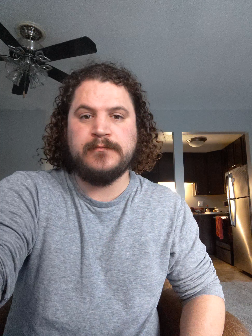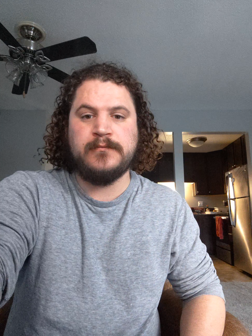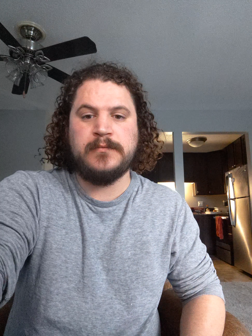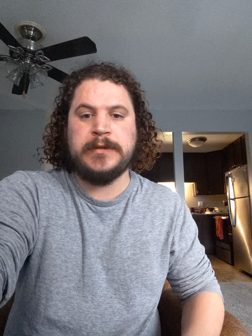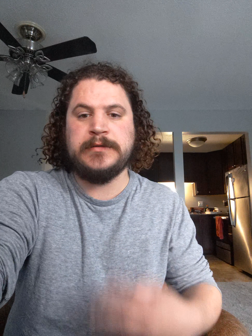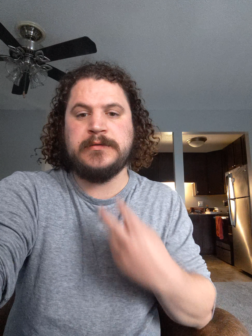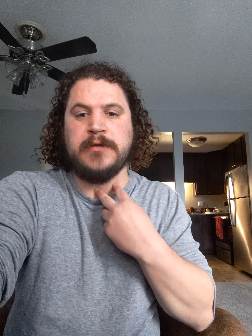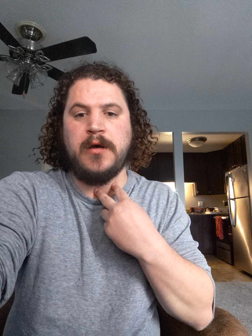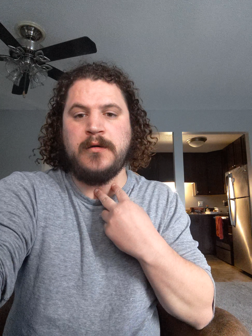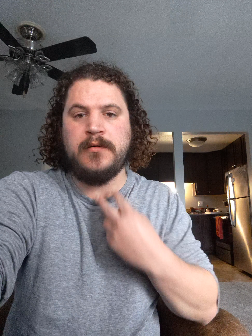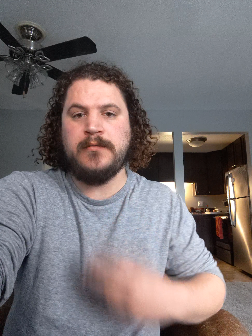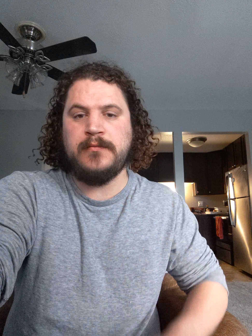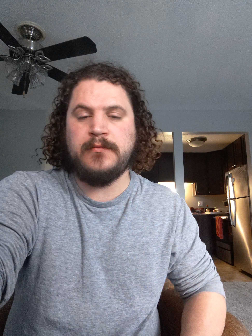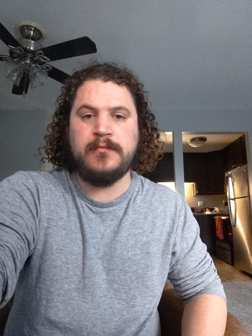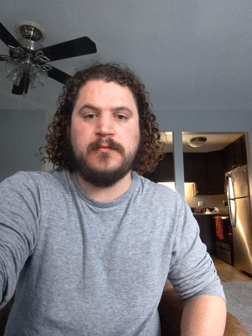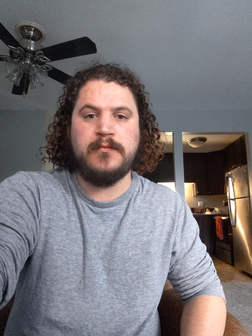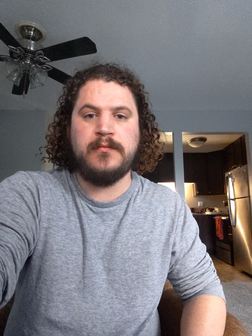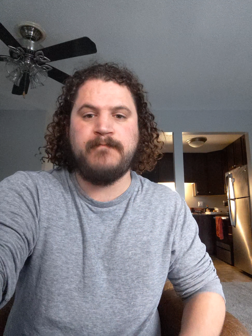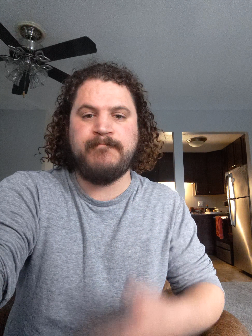stuck